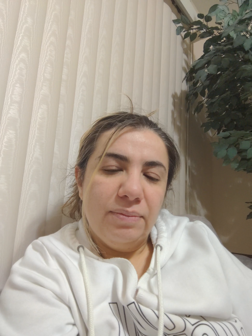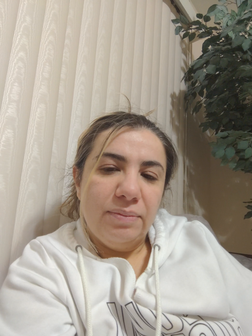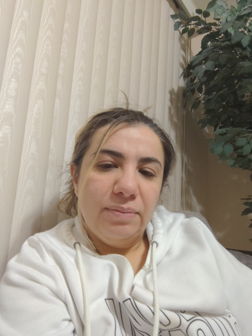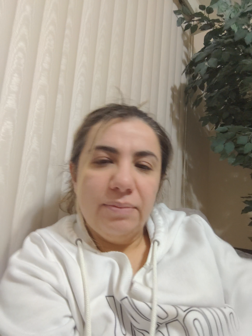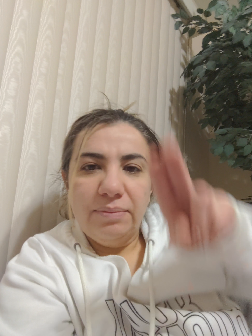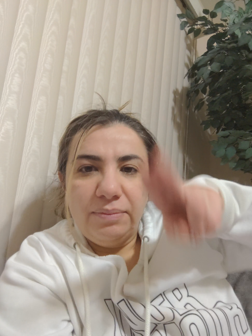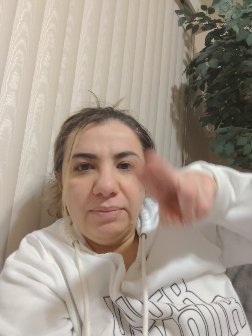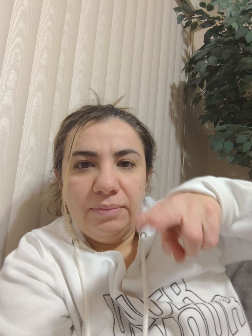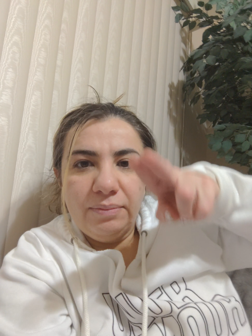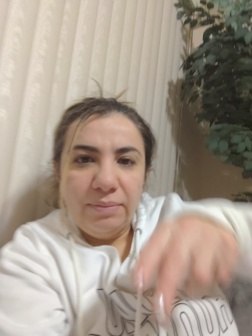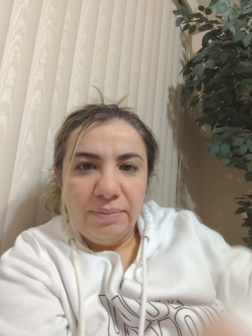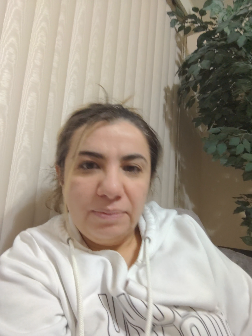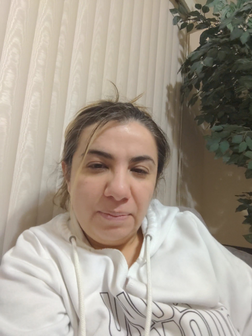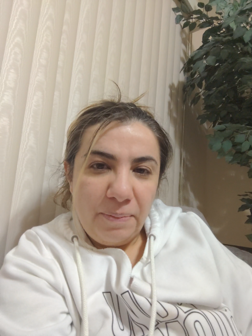chair